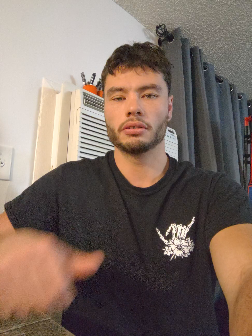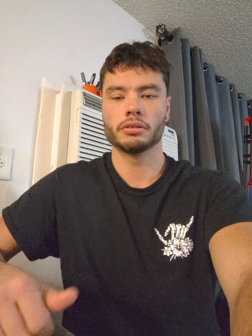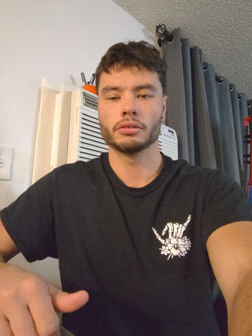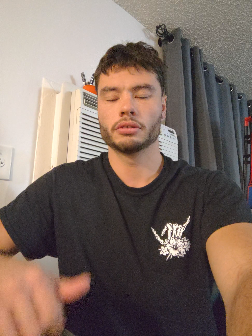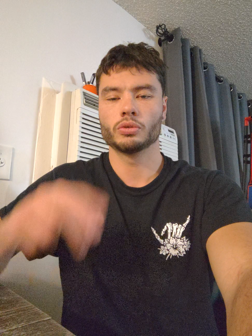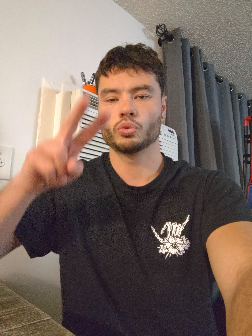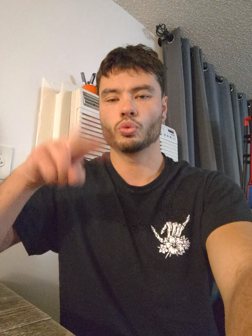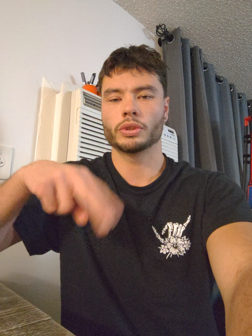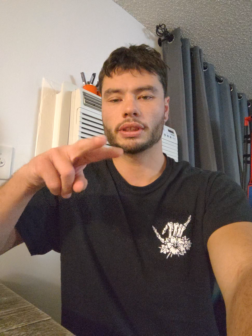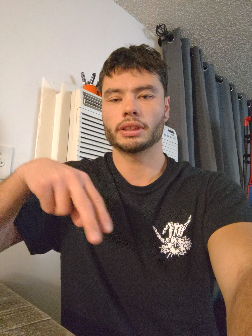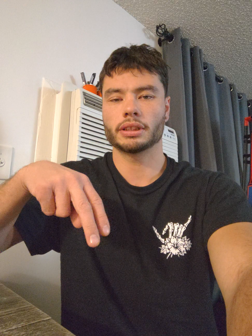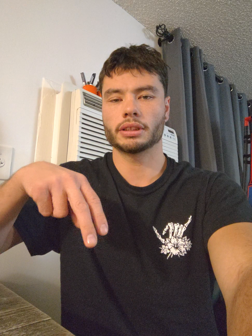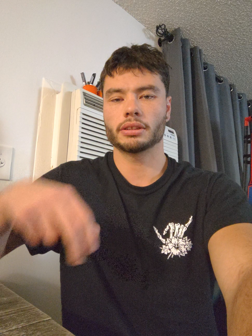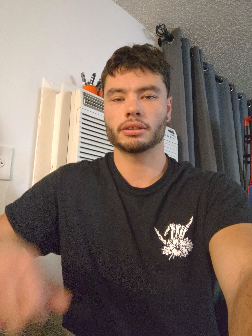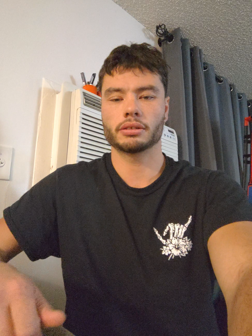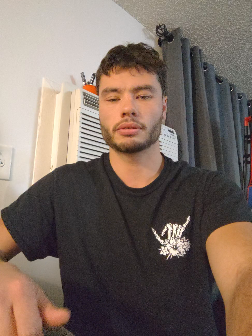read